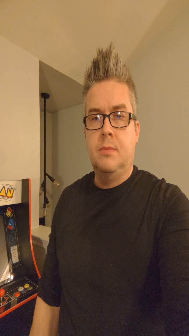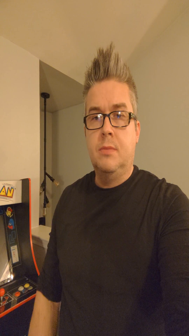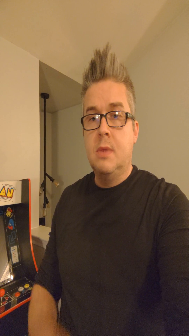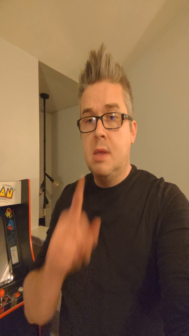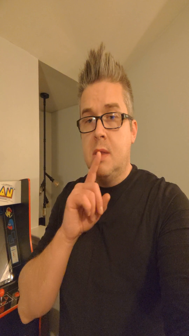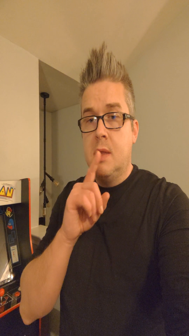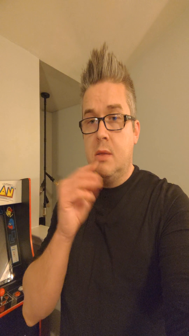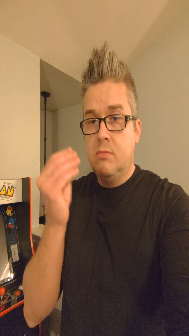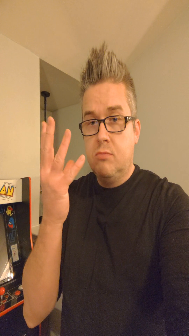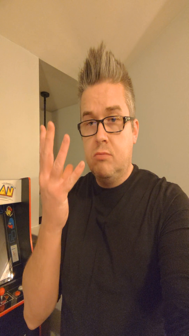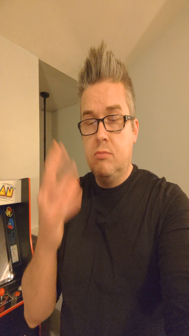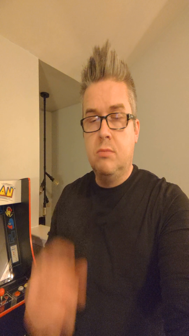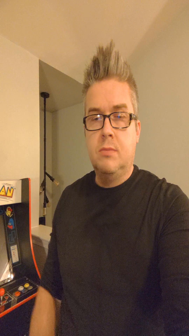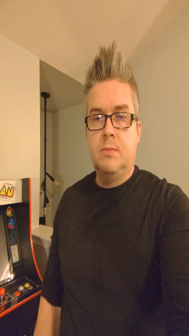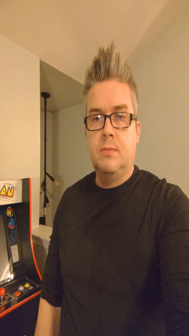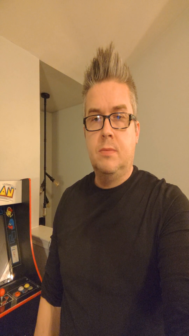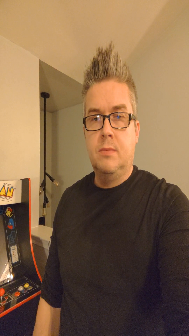lamp